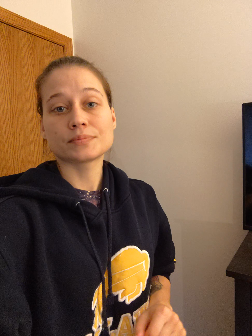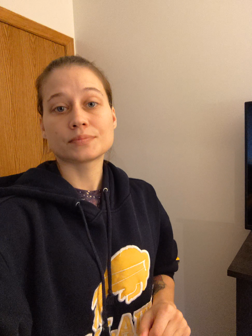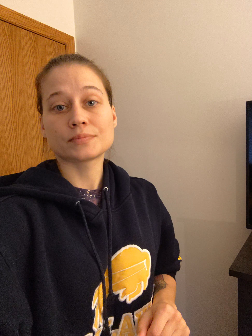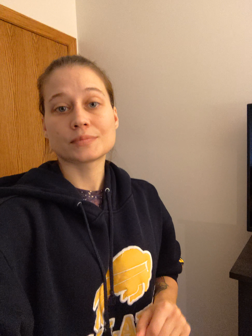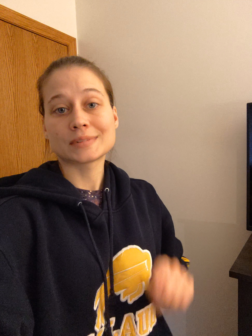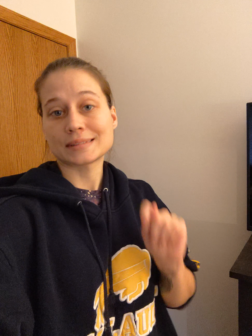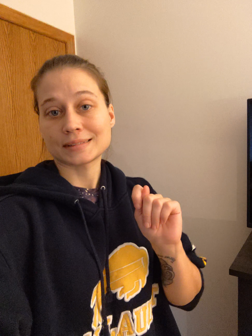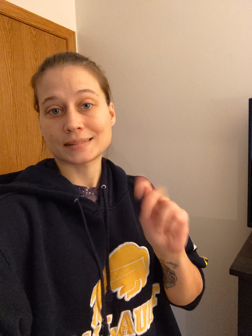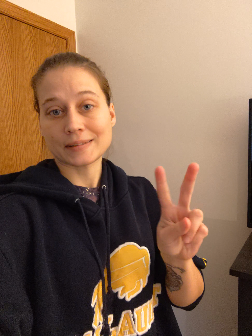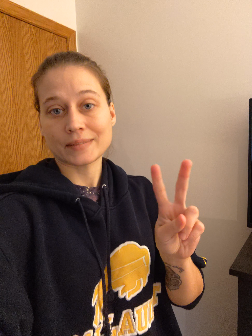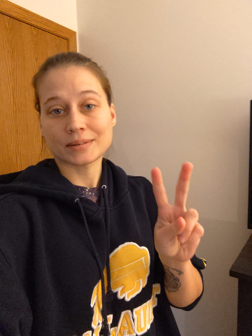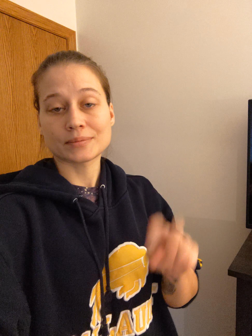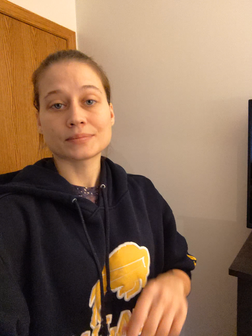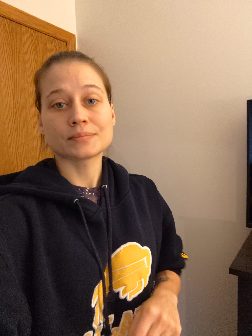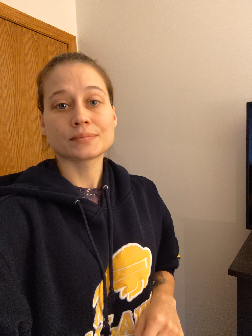TV